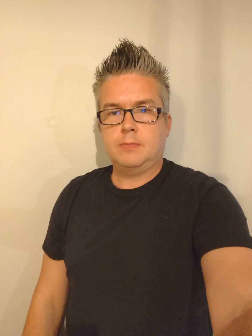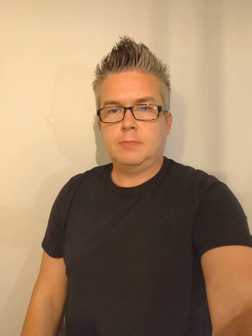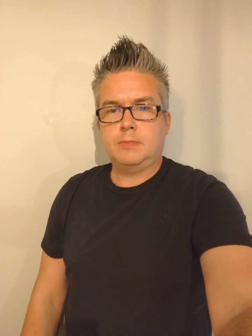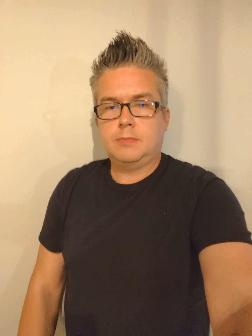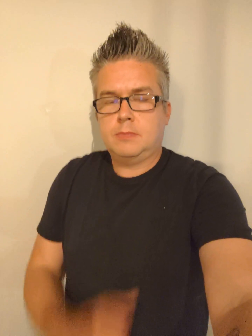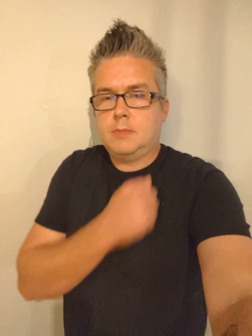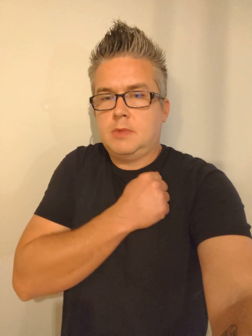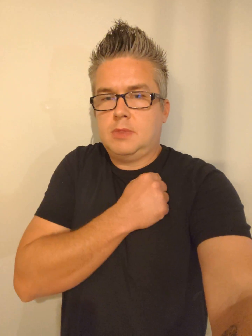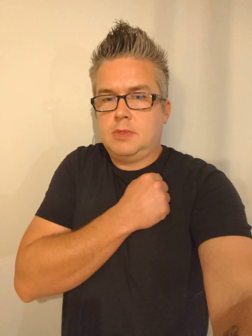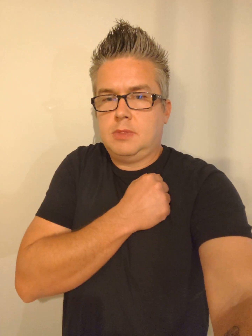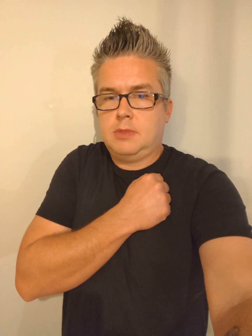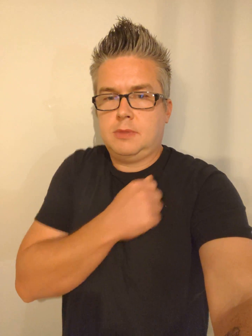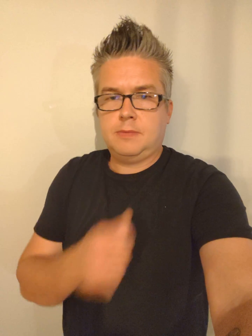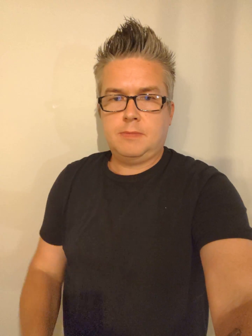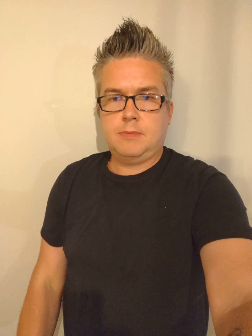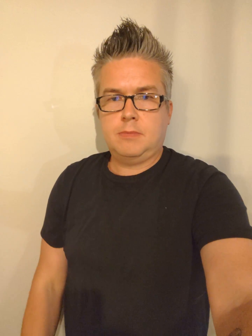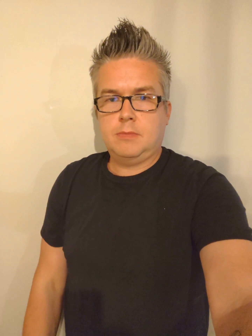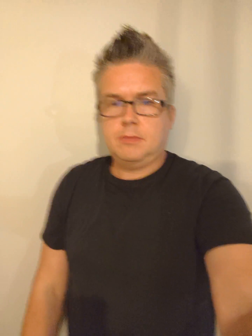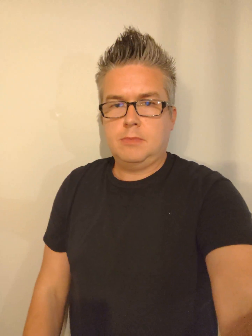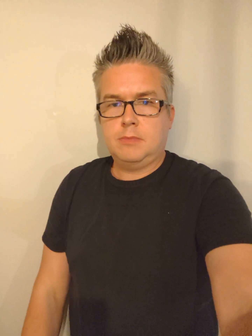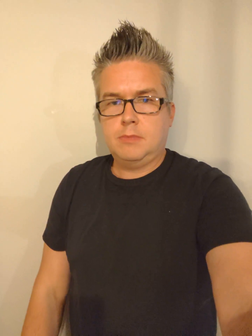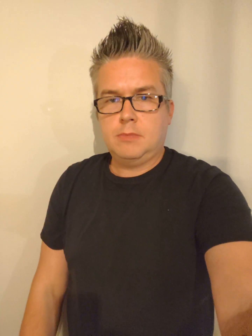love